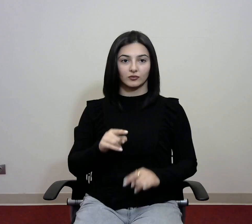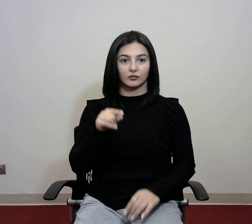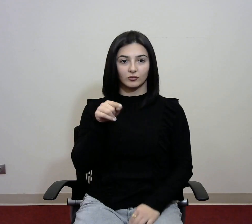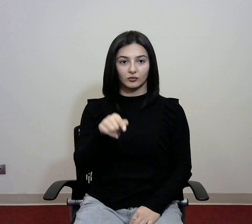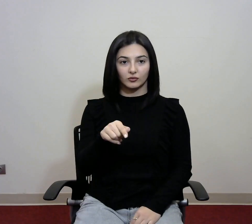O